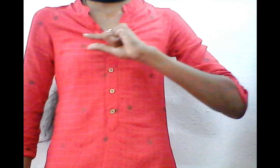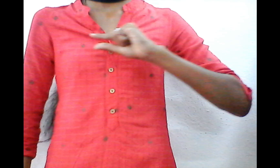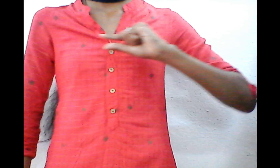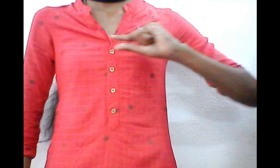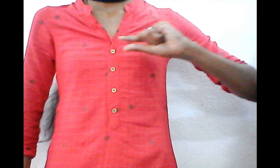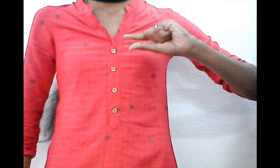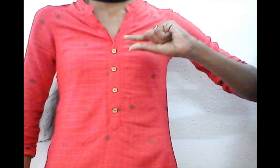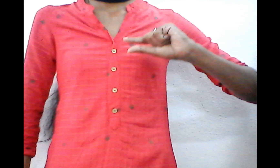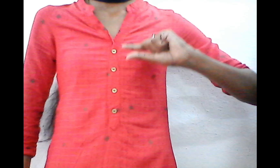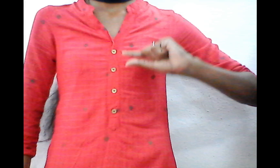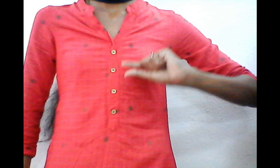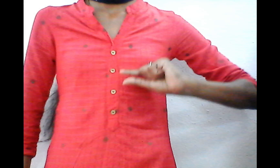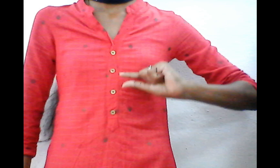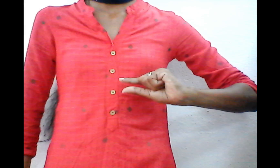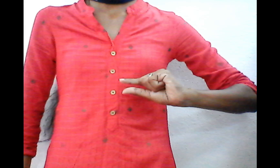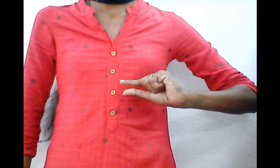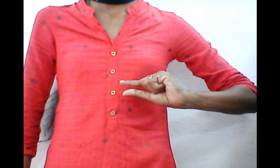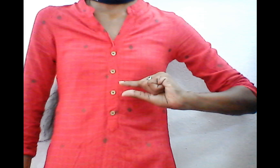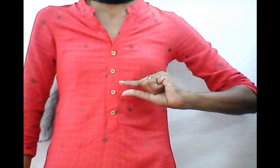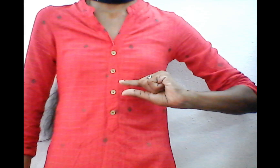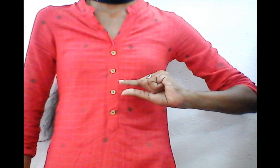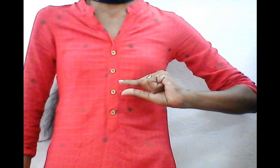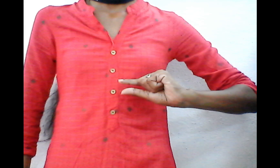ഊ